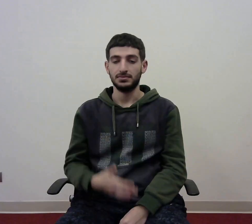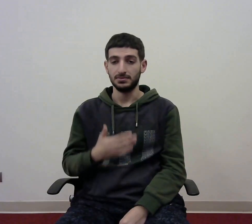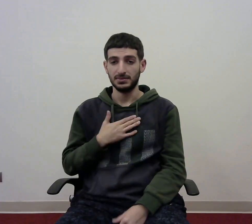mən